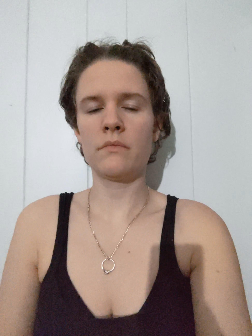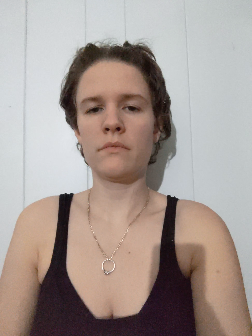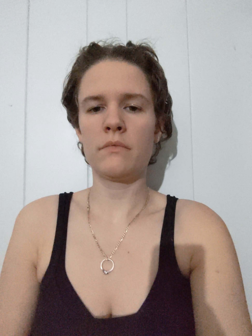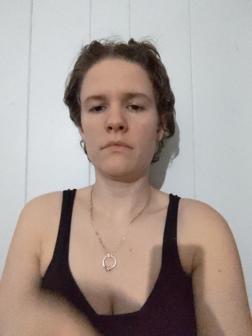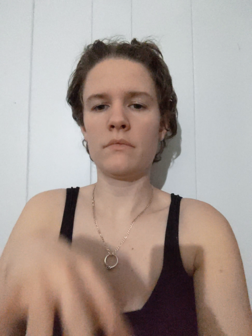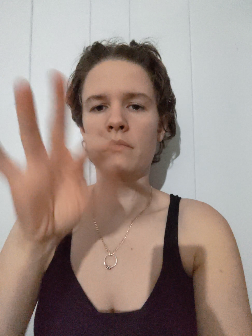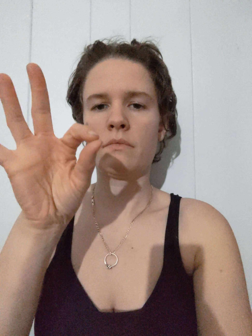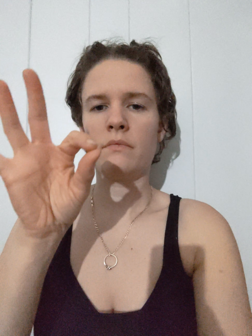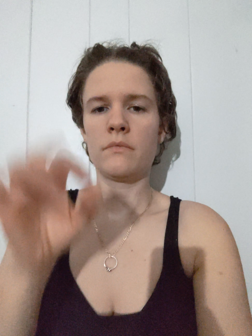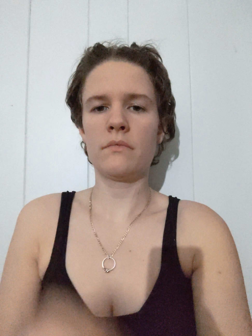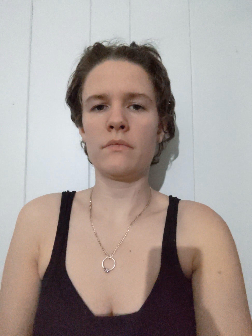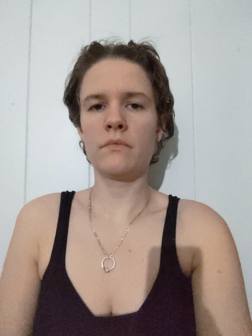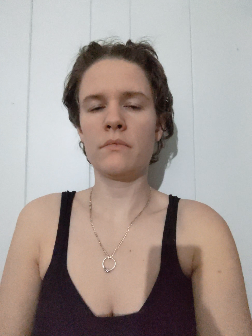find